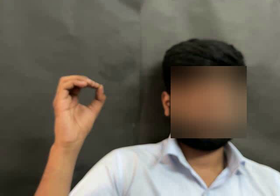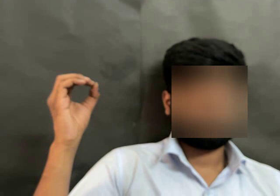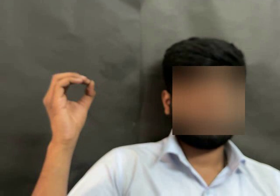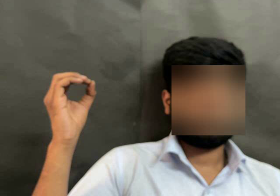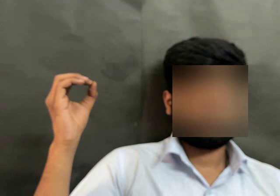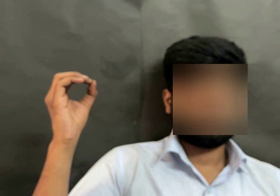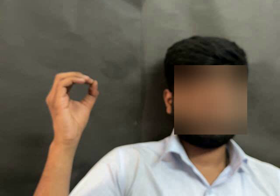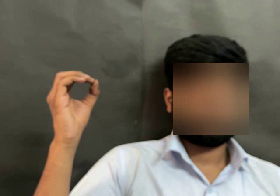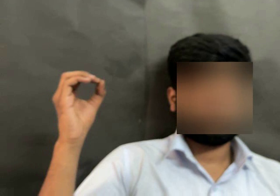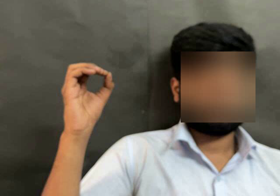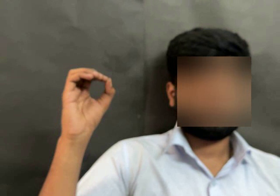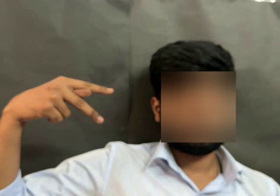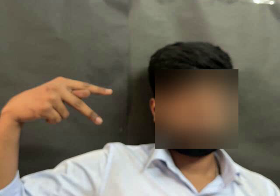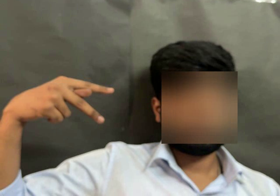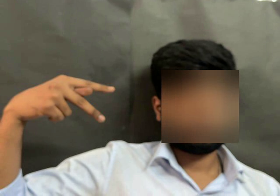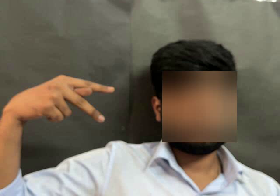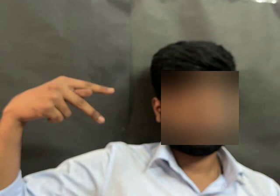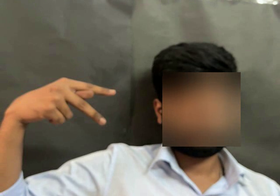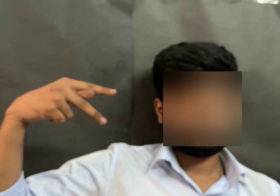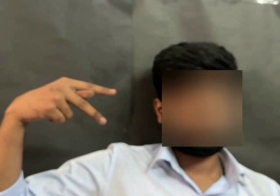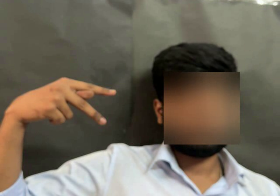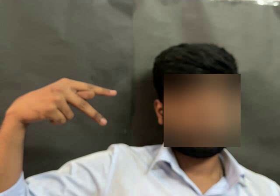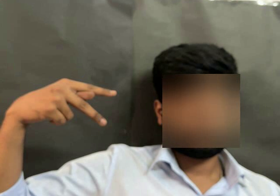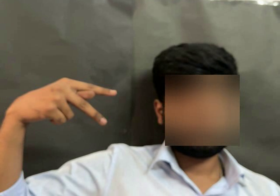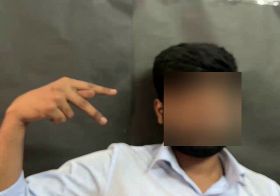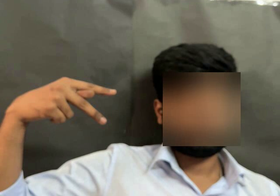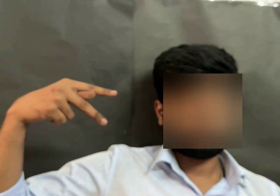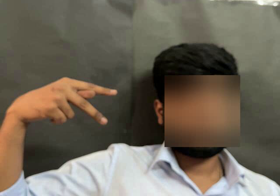P